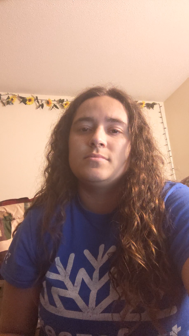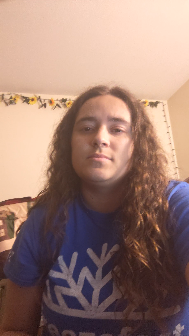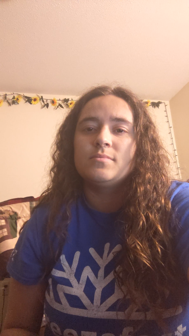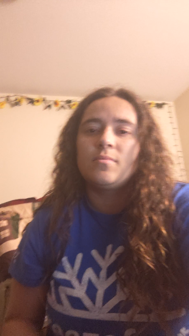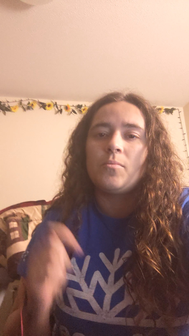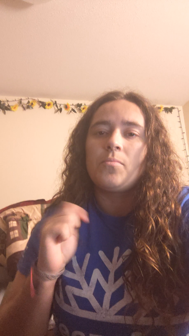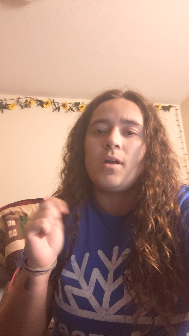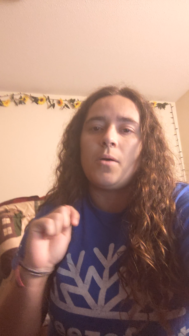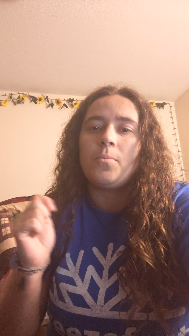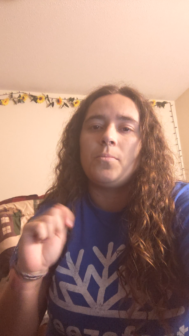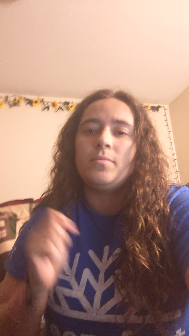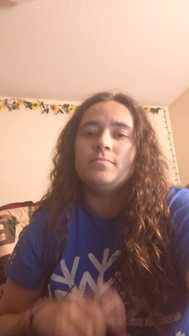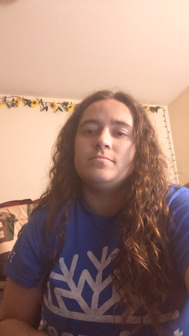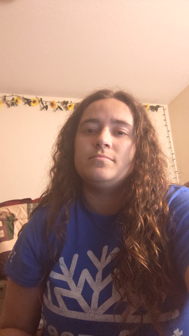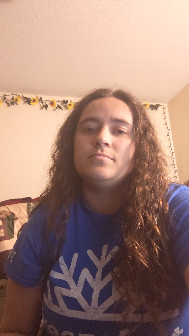bathroom